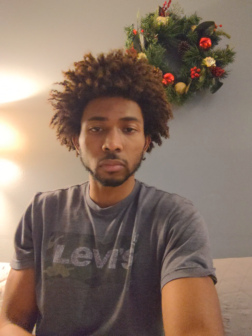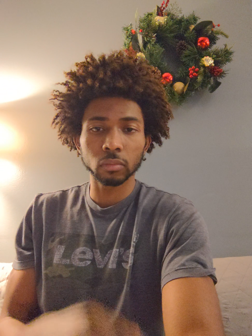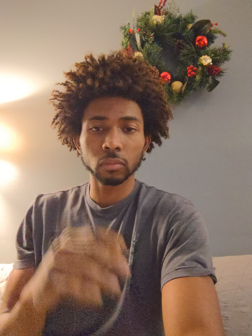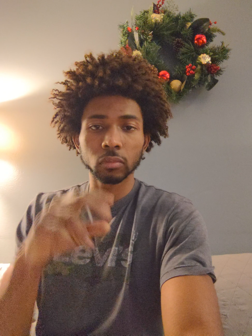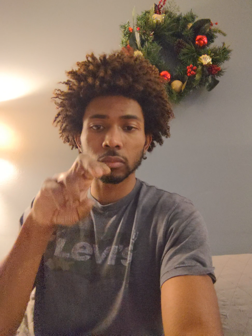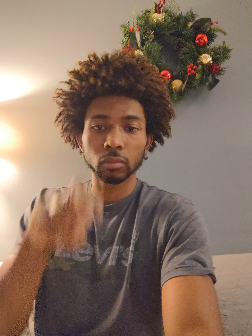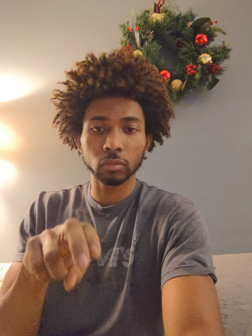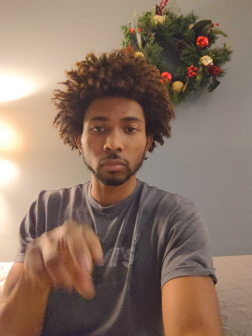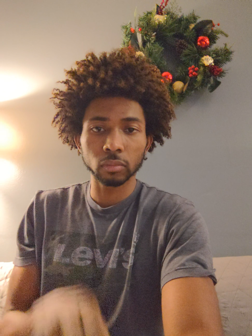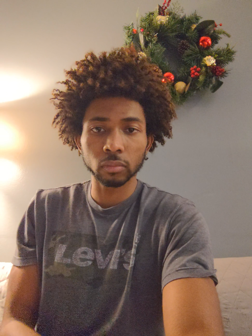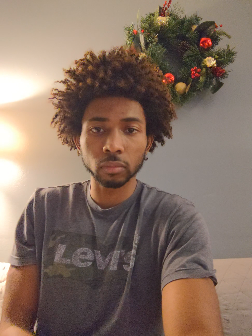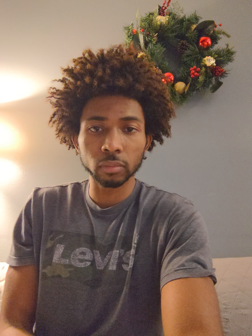chair